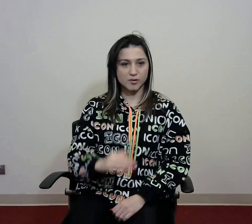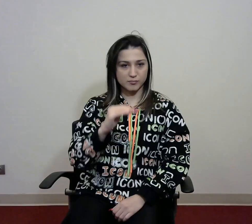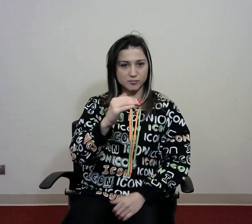siz